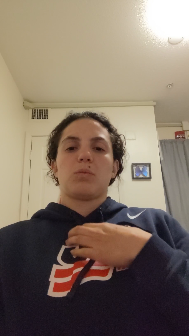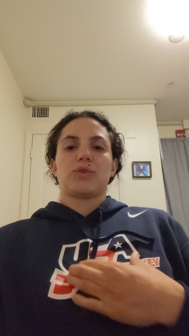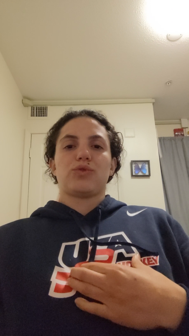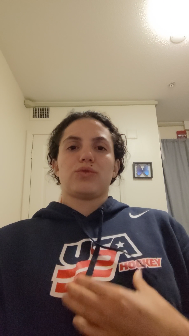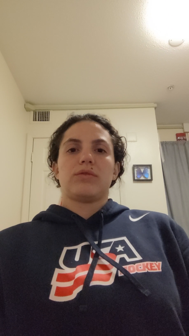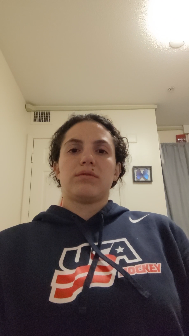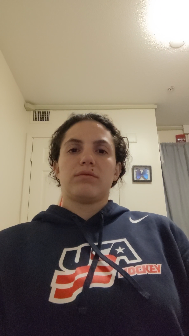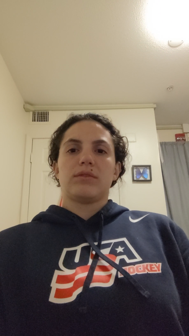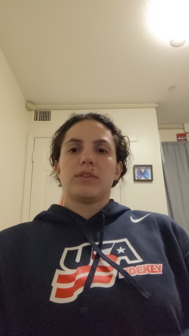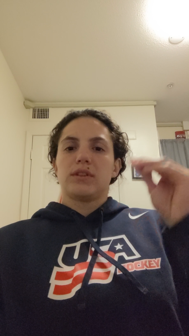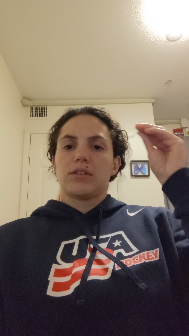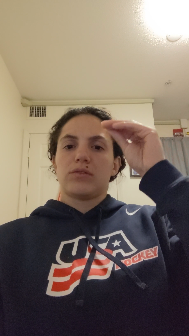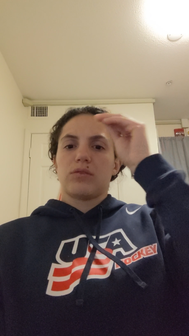dinosaur